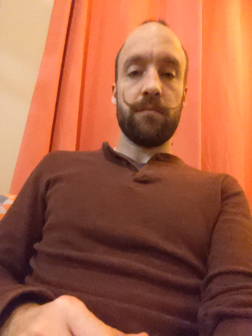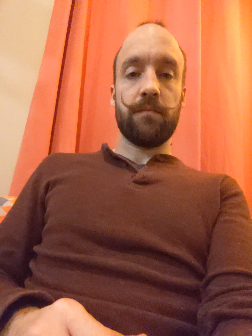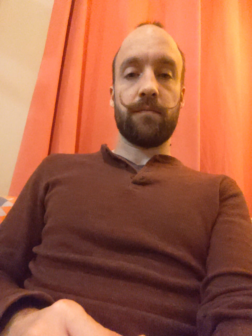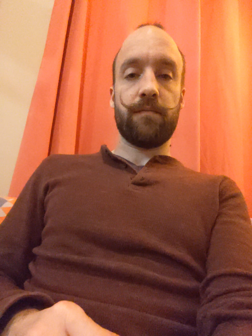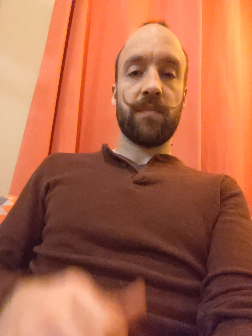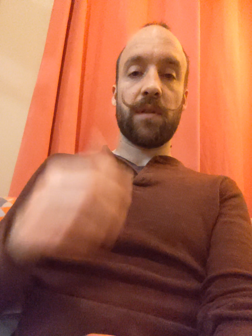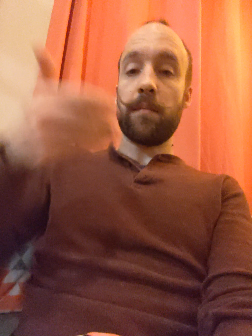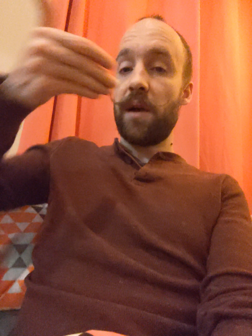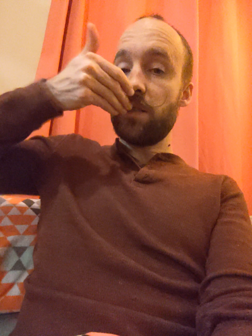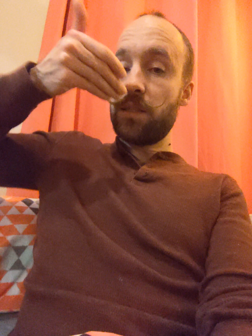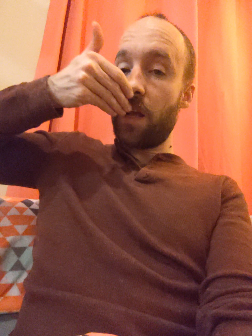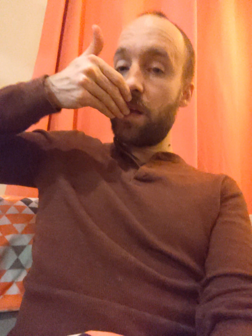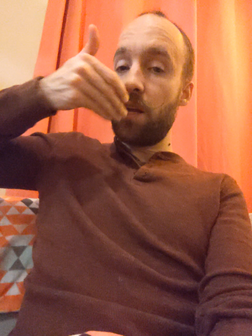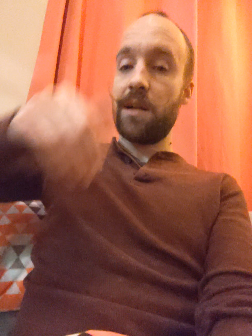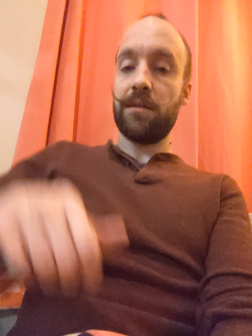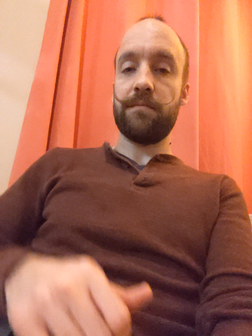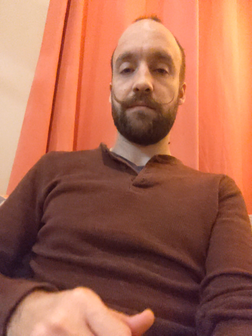pizza